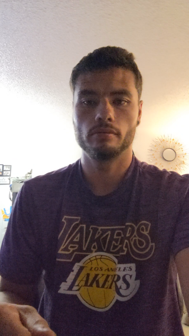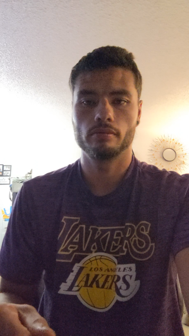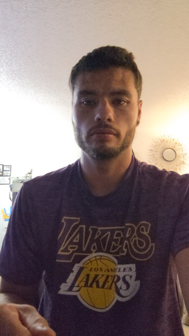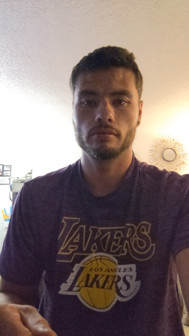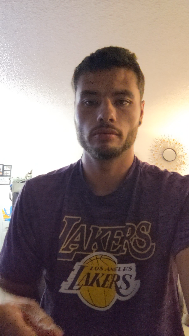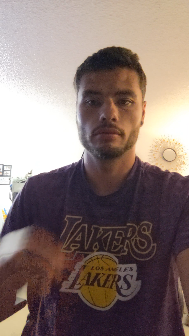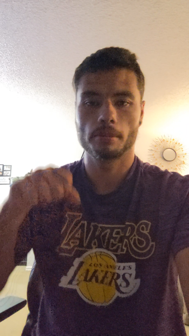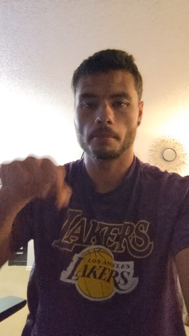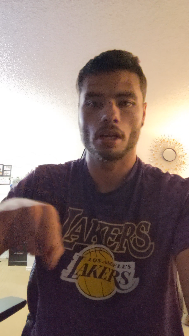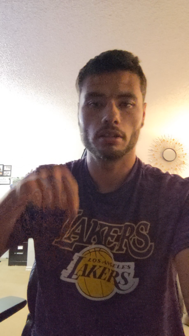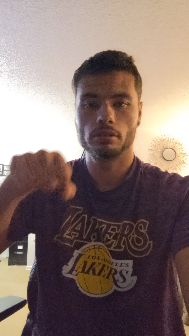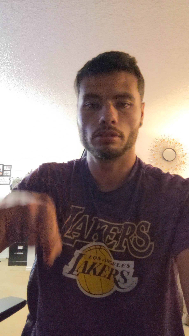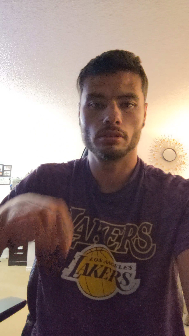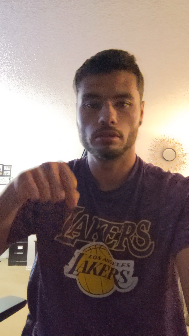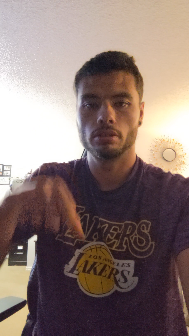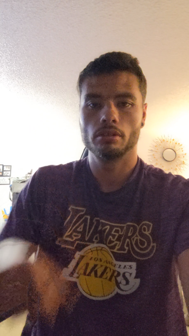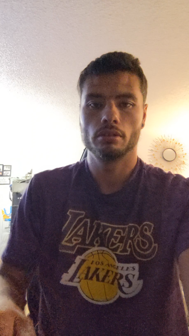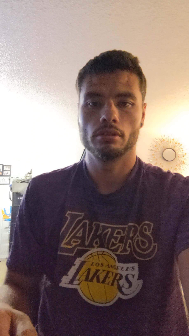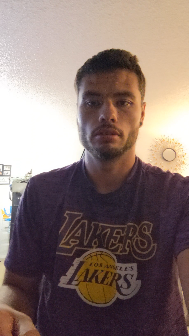bicycle